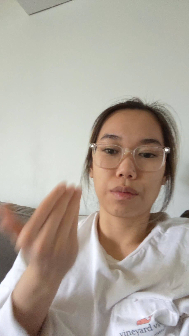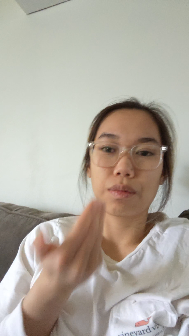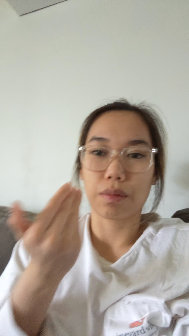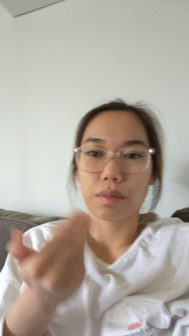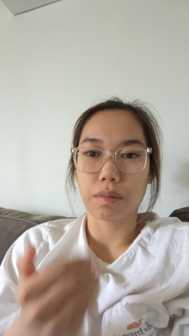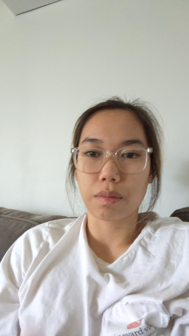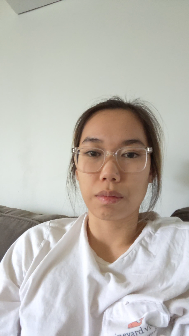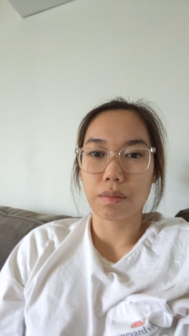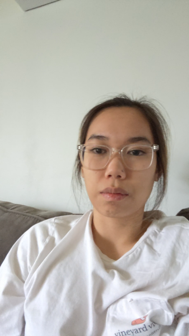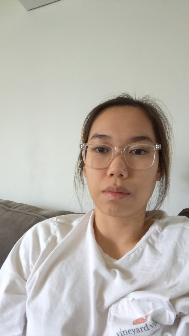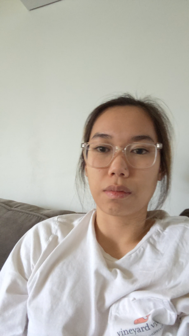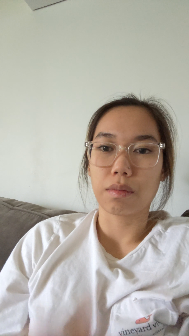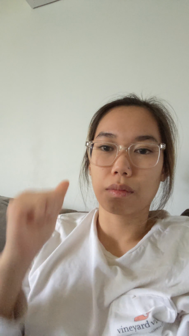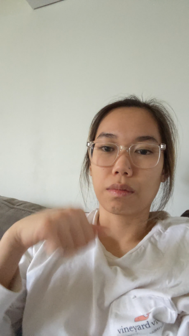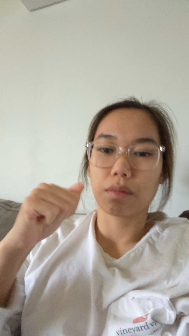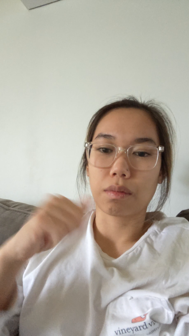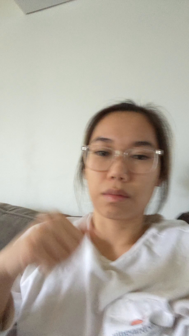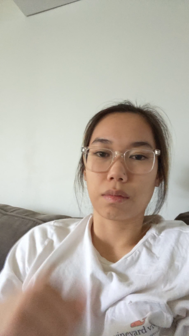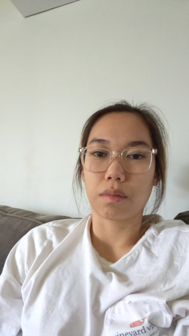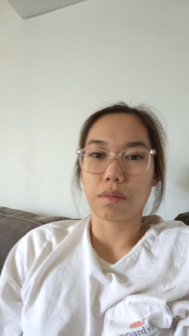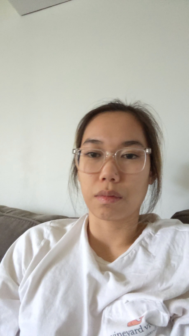rock